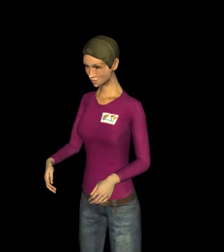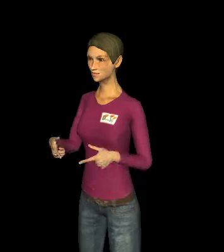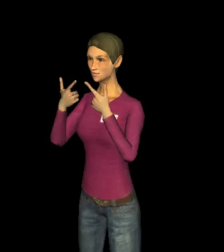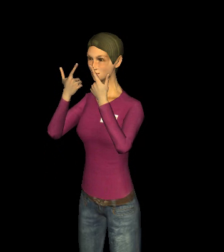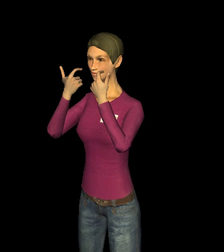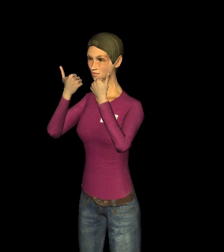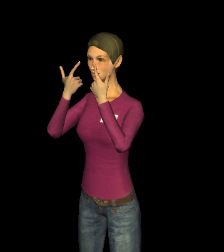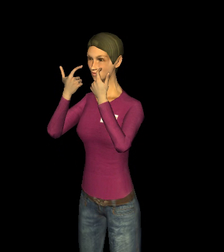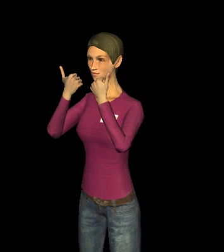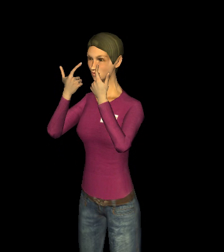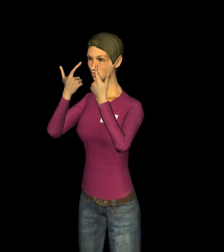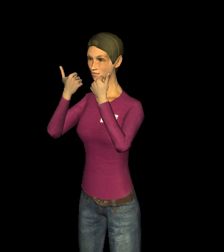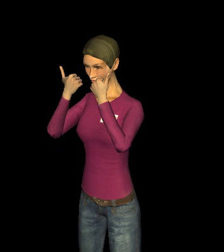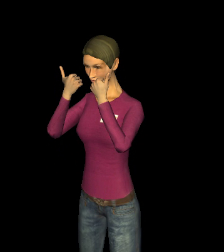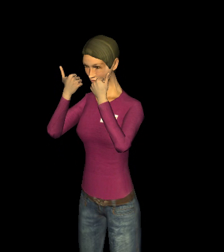يبكي